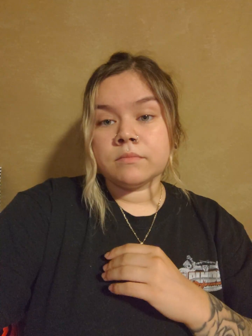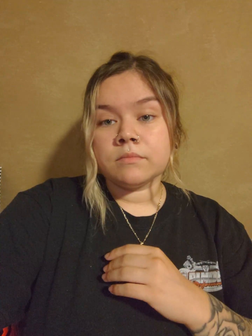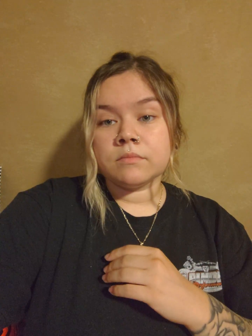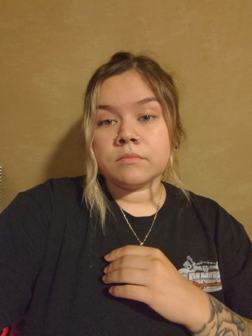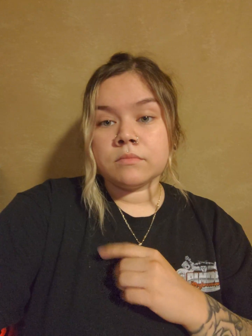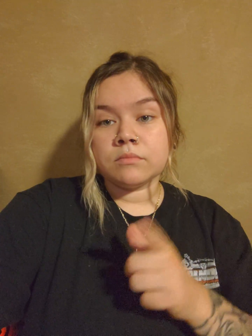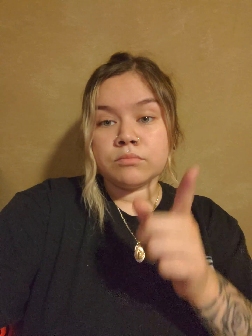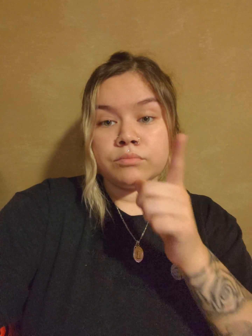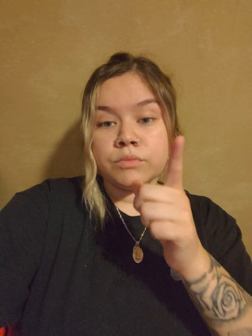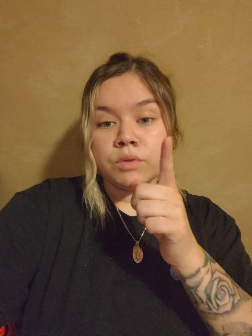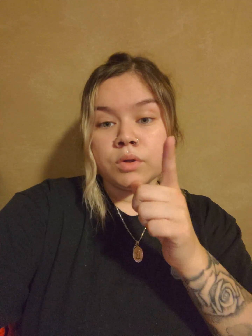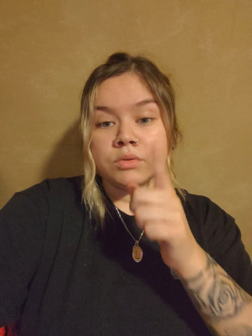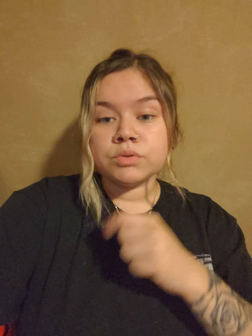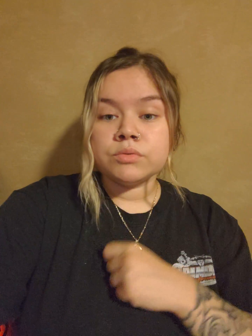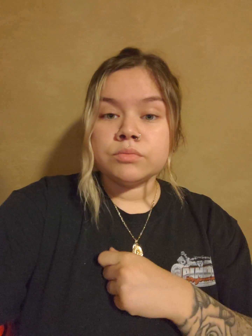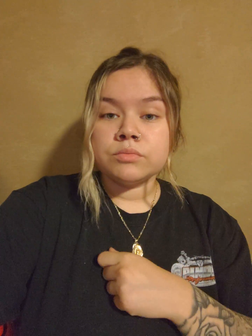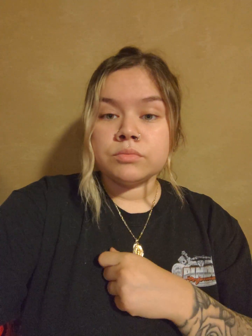lunch